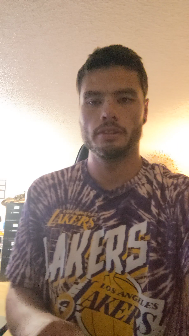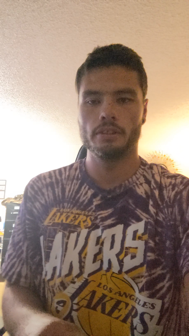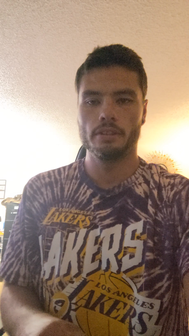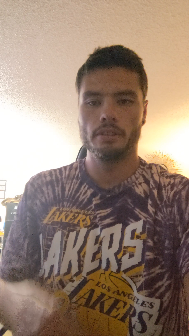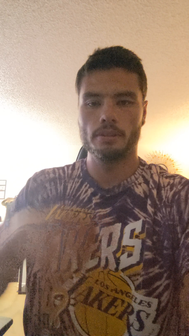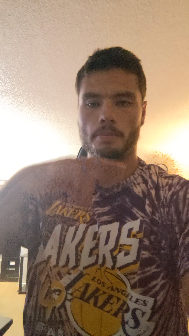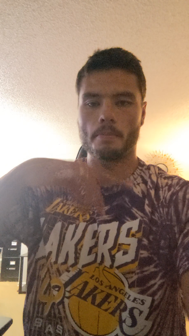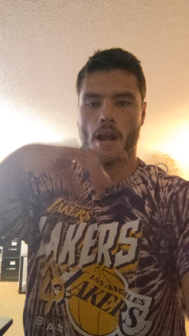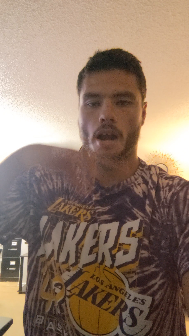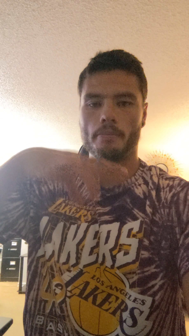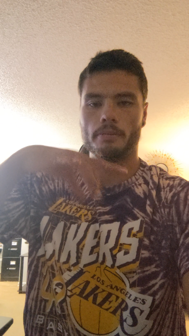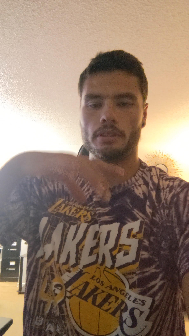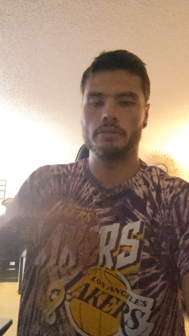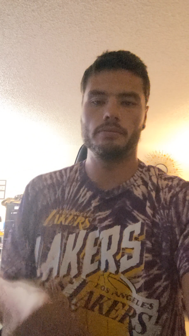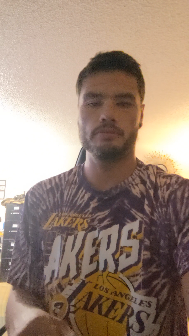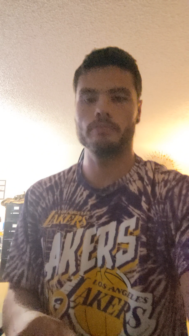pumpkin